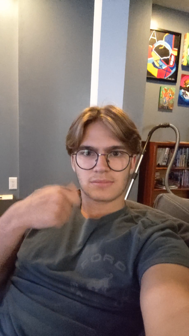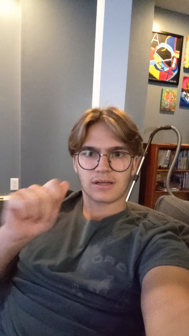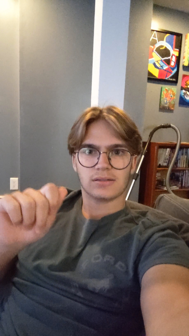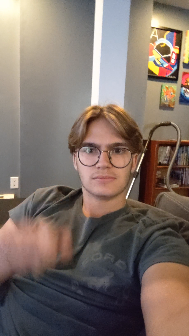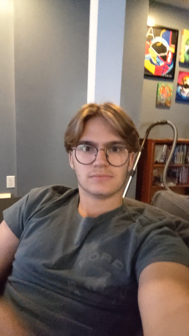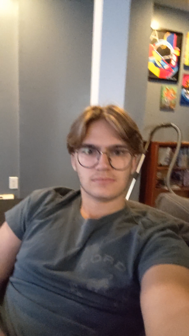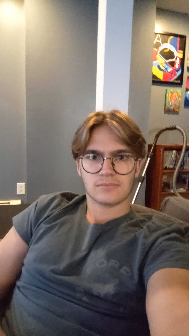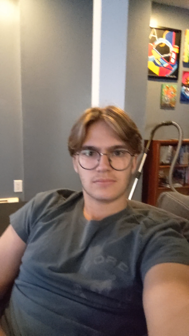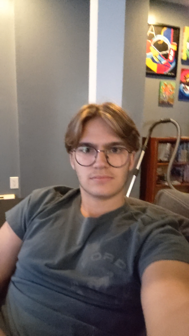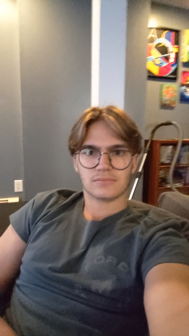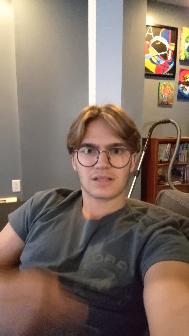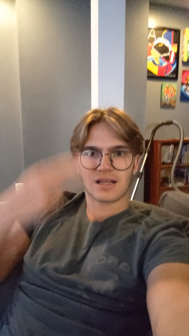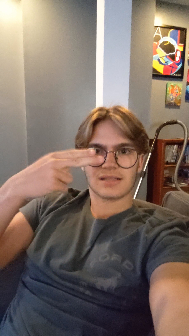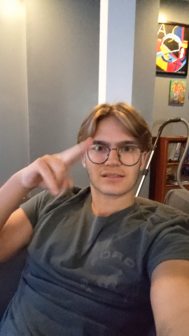high chair